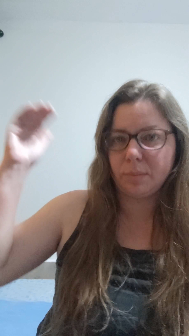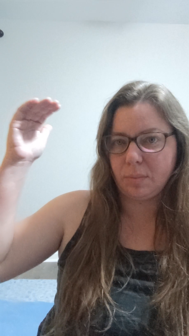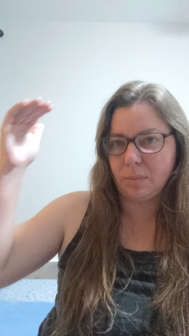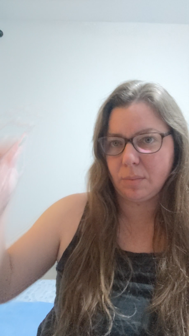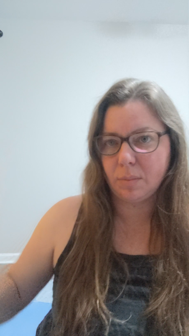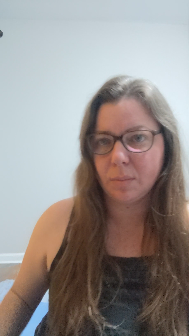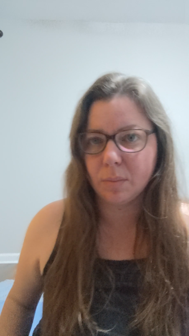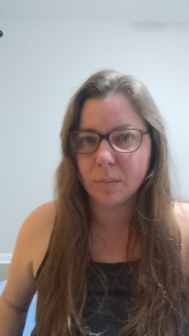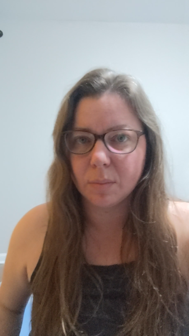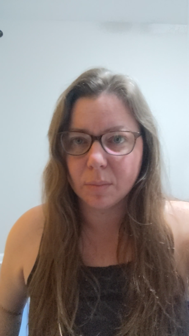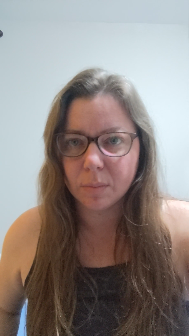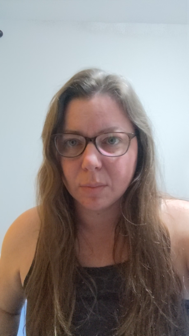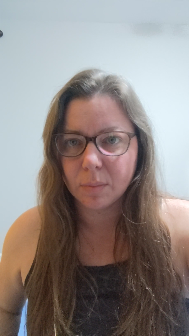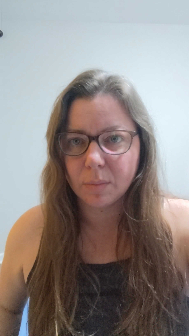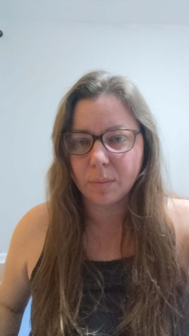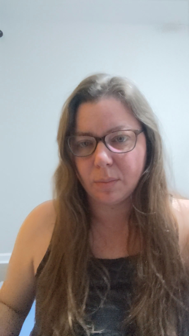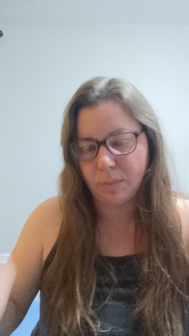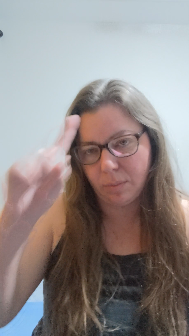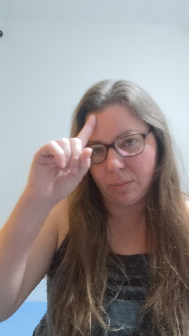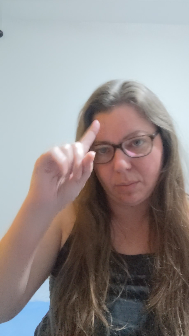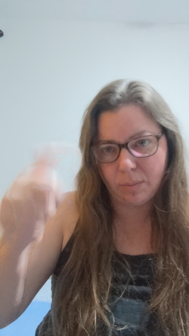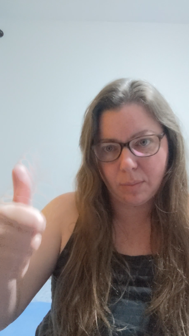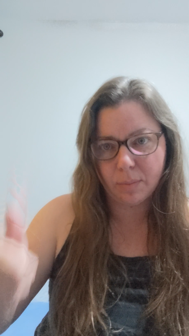dime